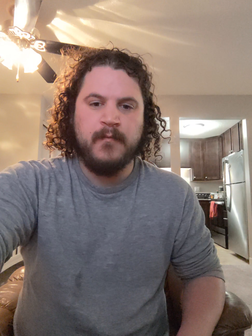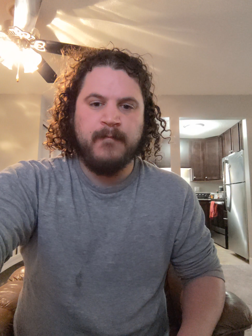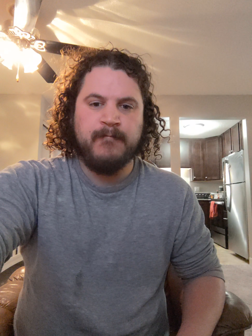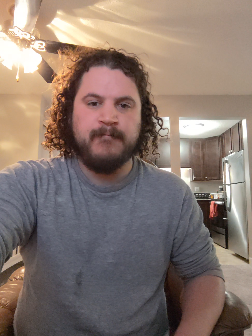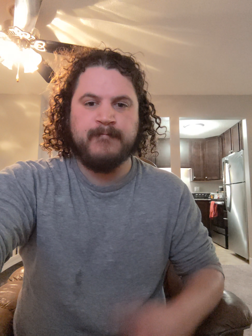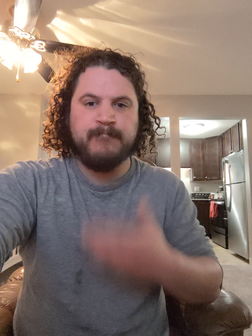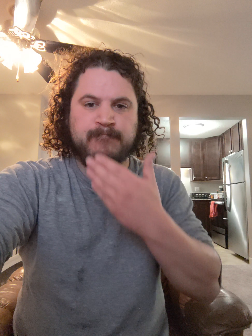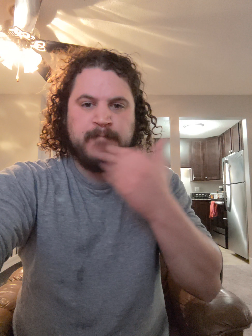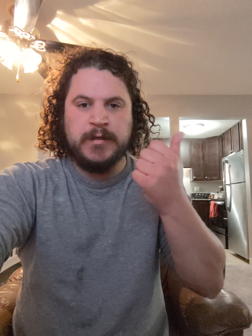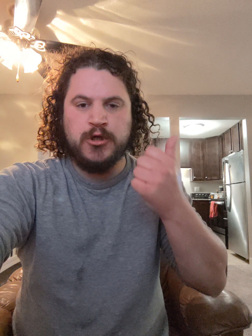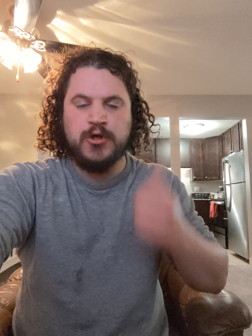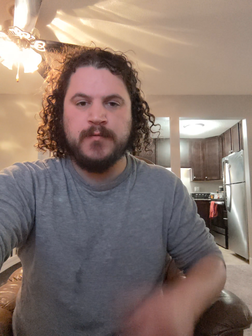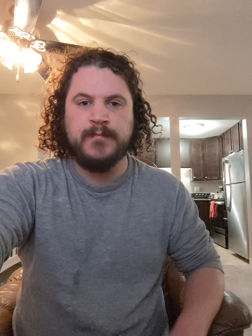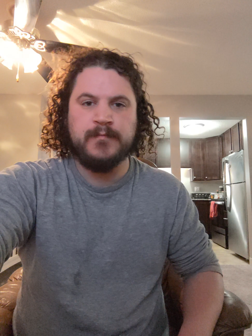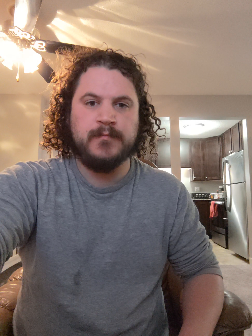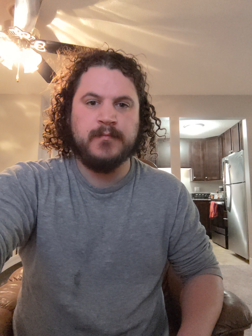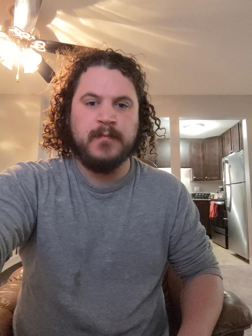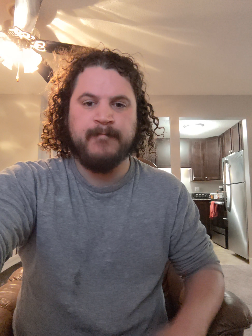better